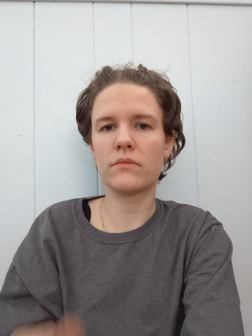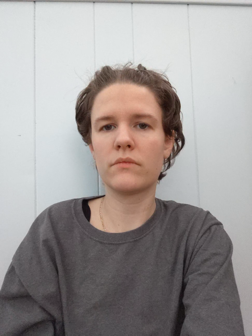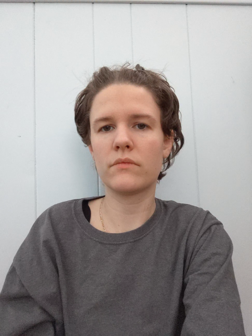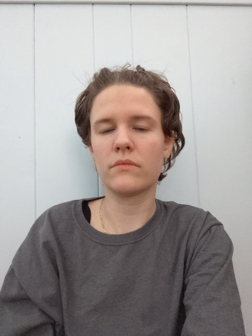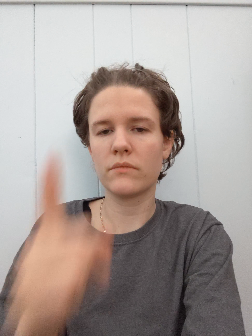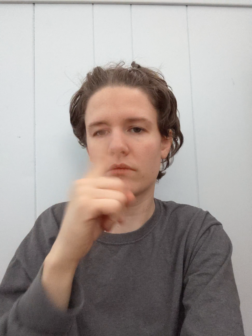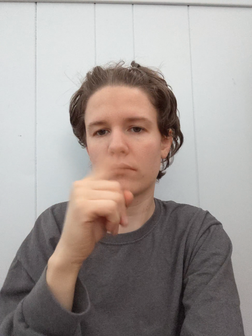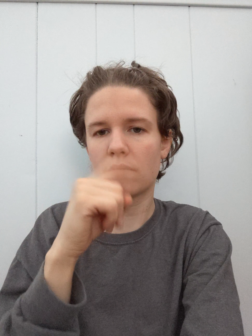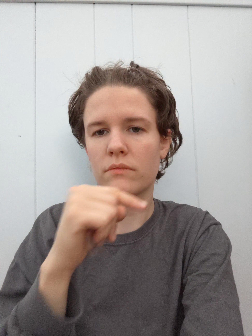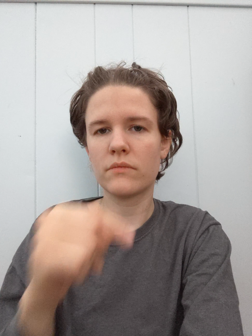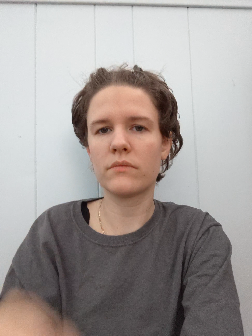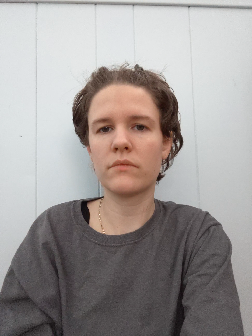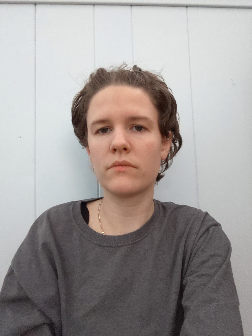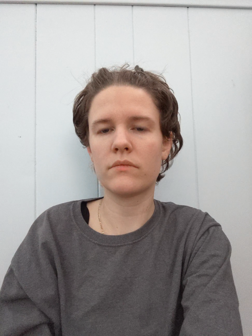mouse